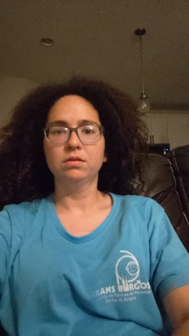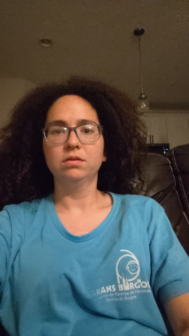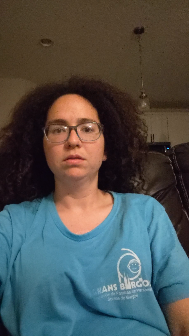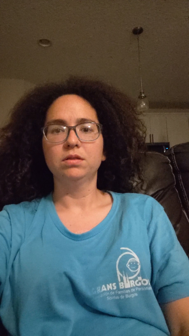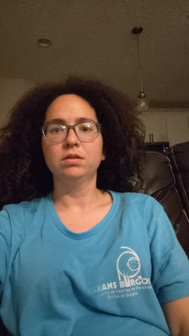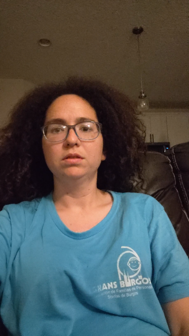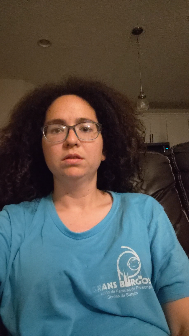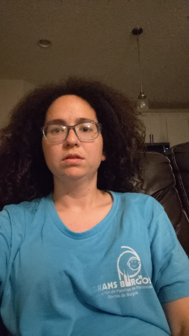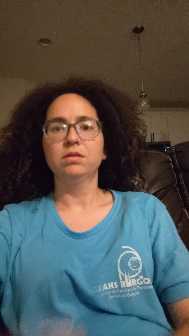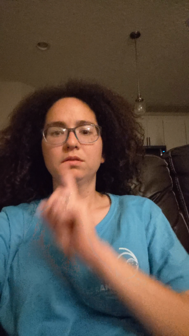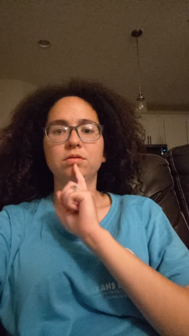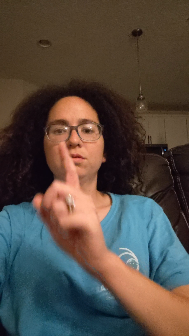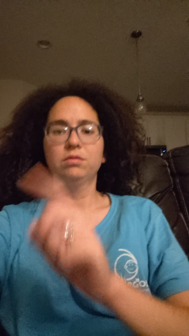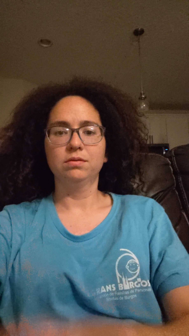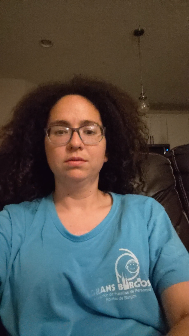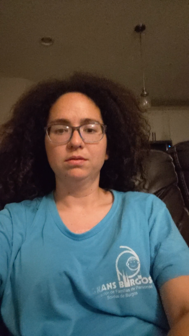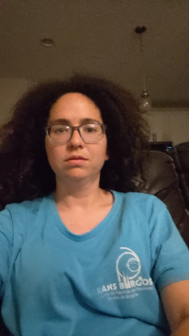is